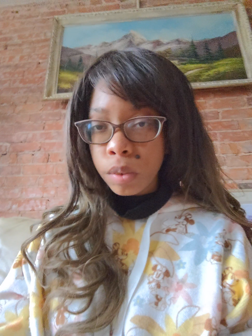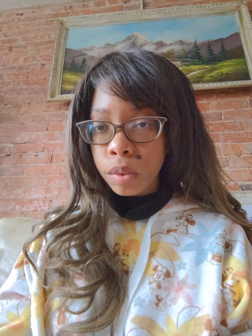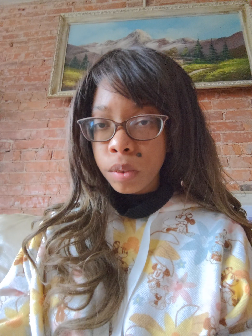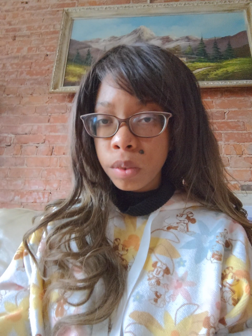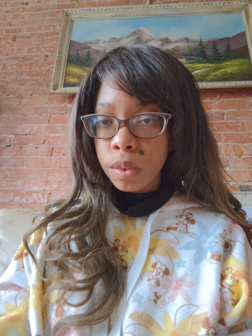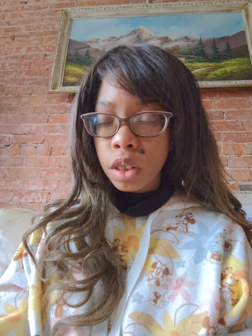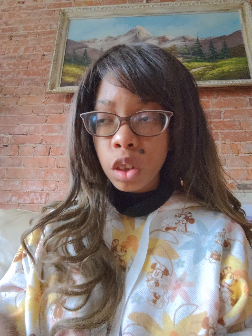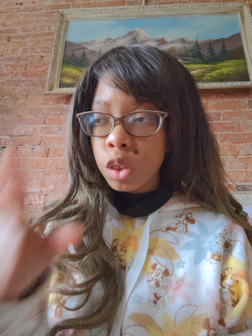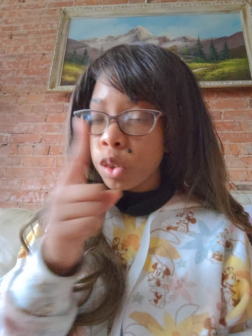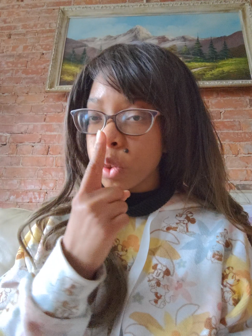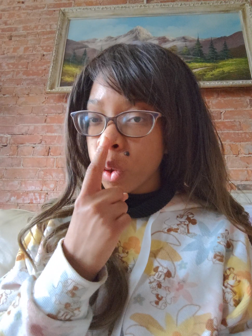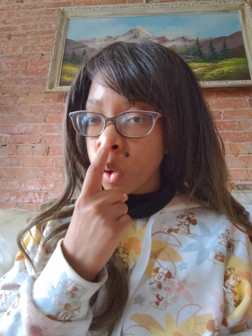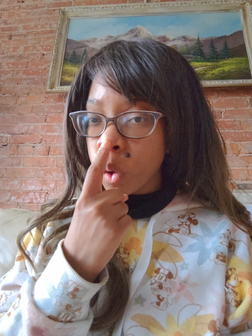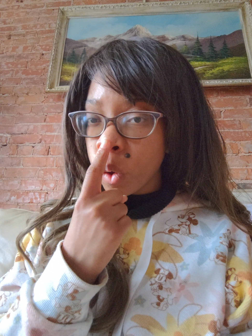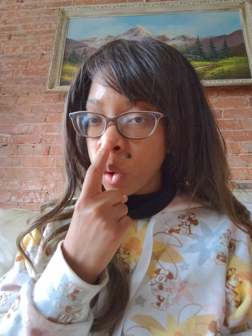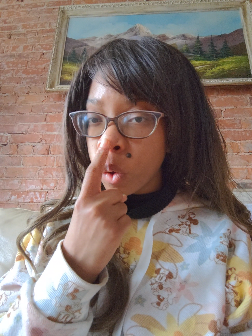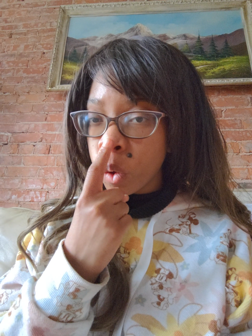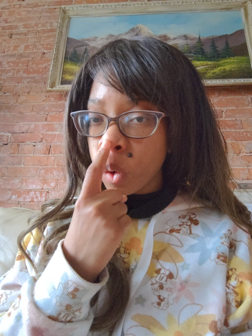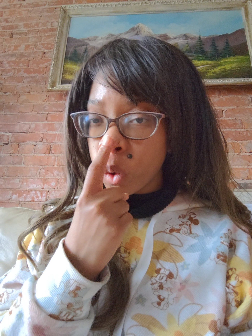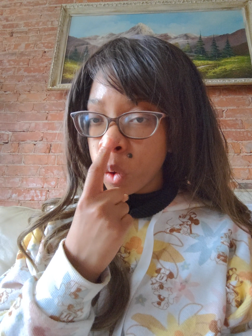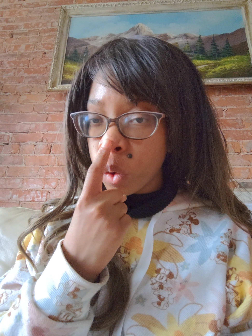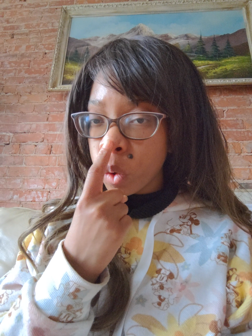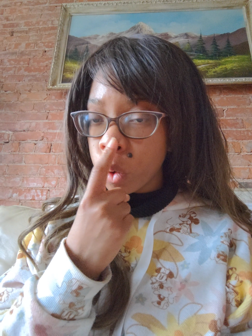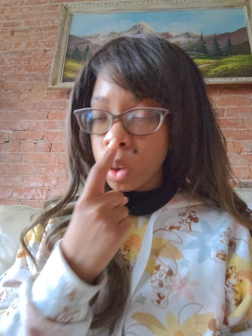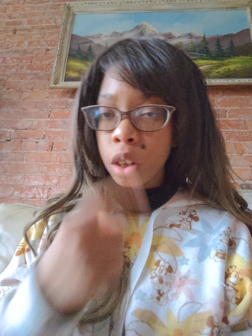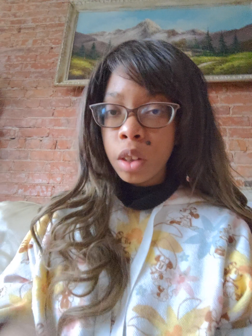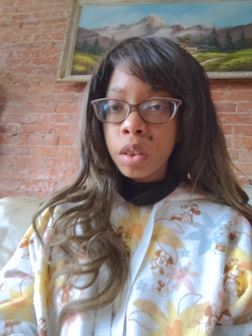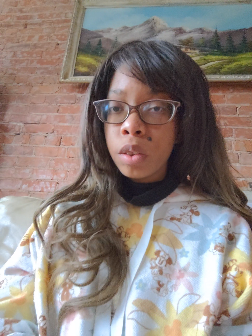nose